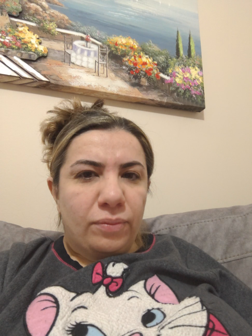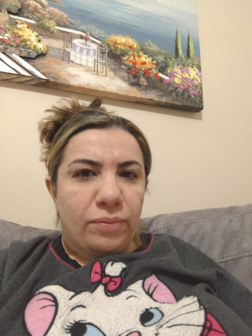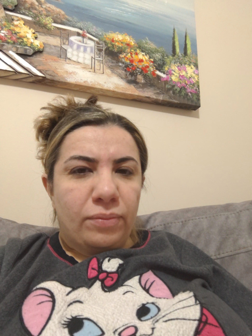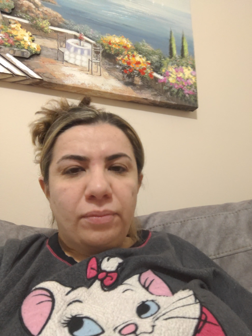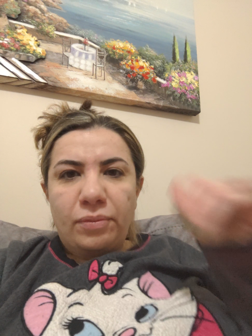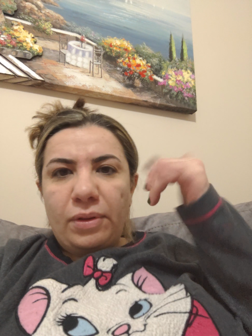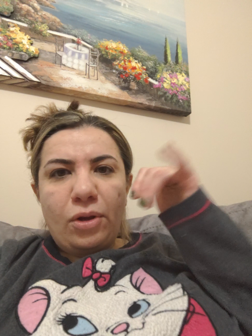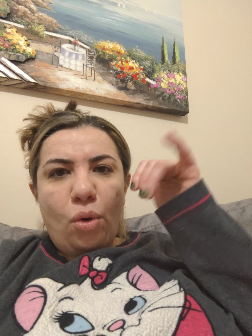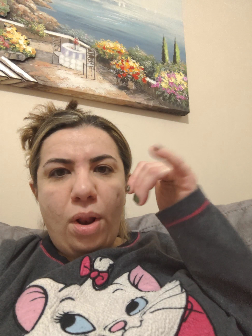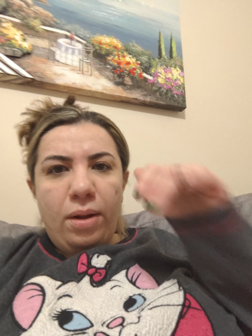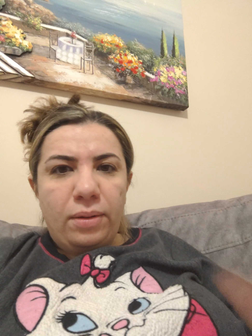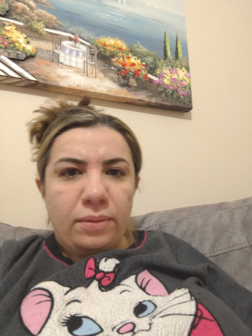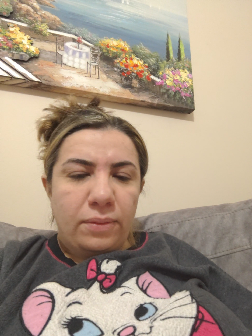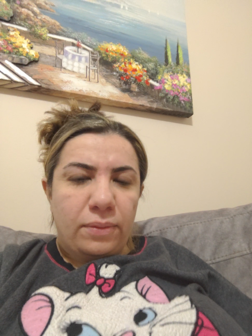yellow